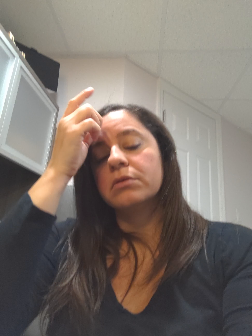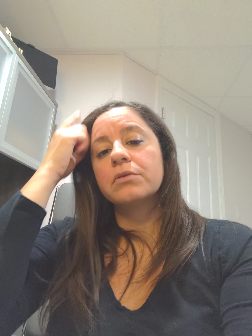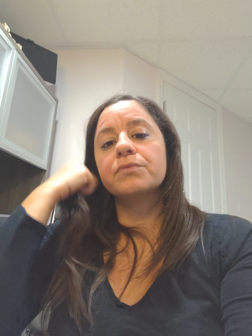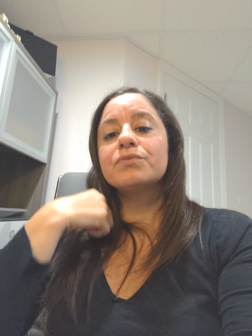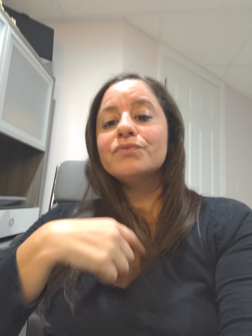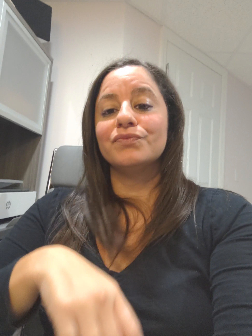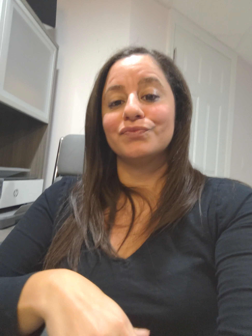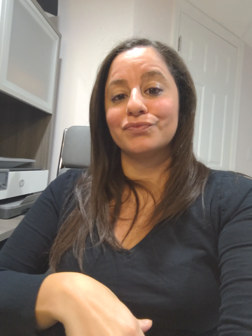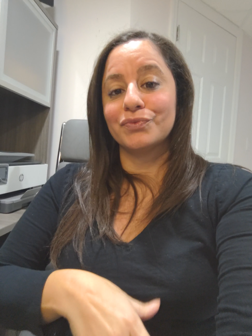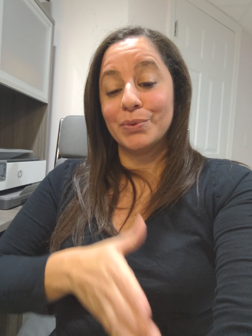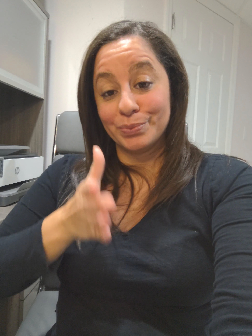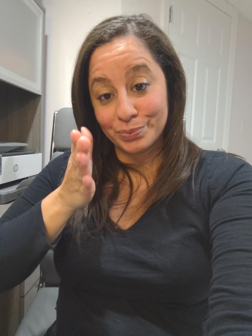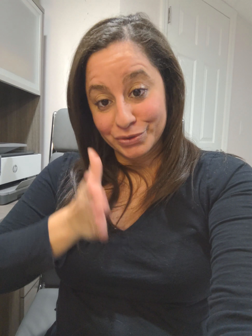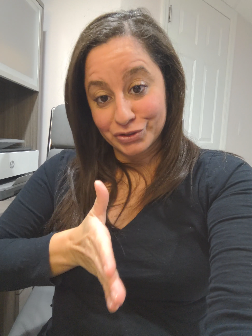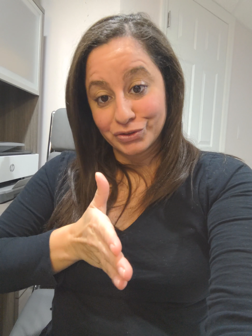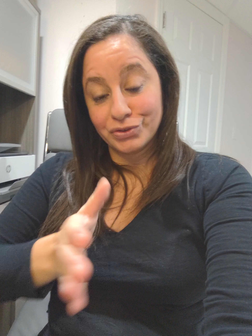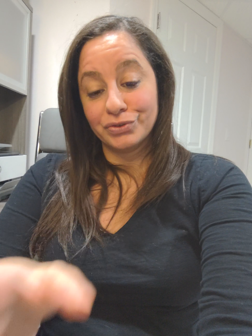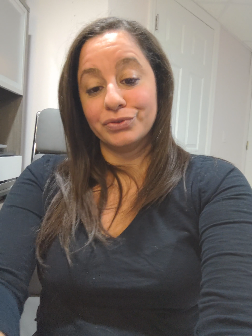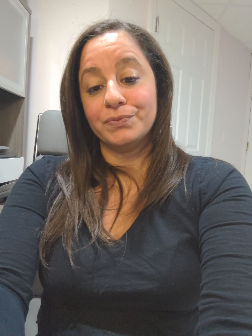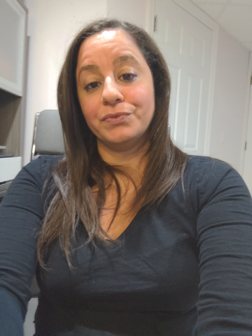person